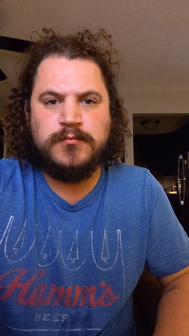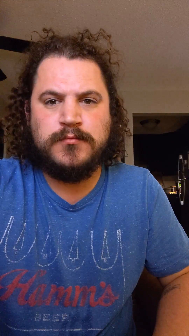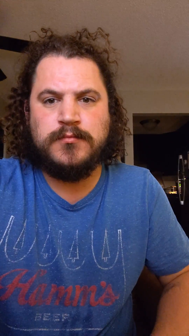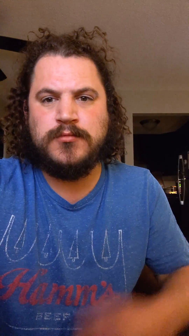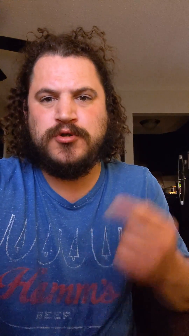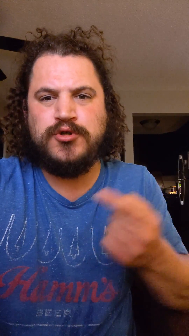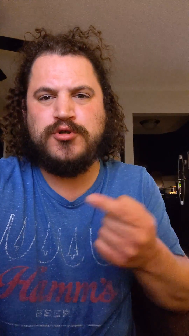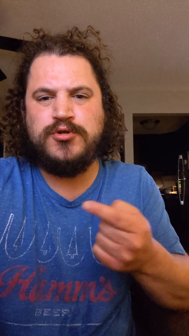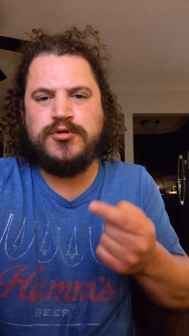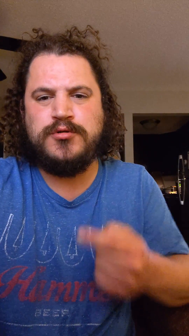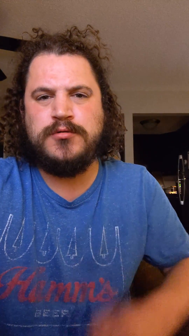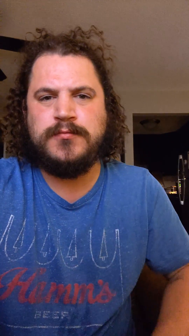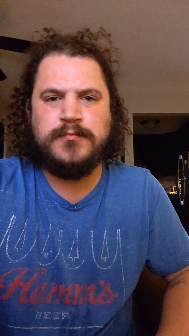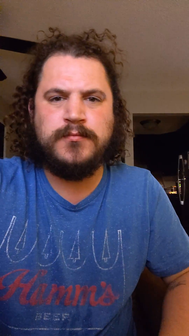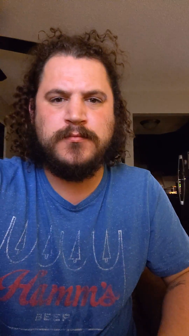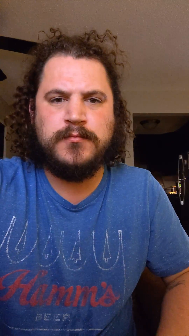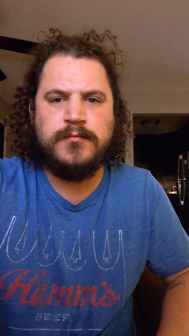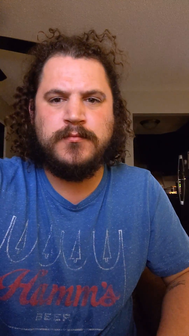hurt